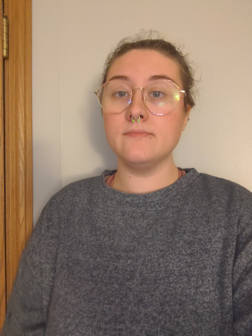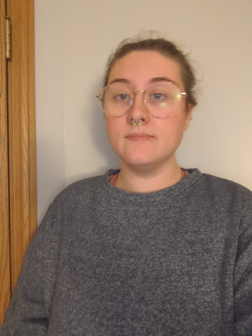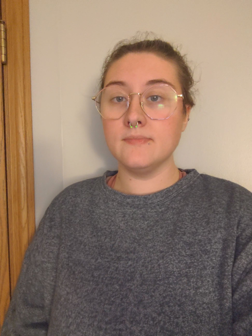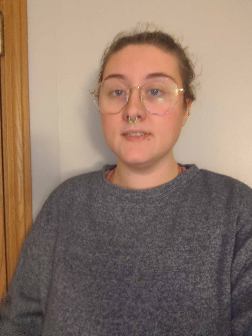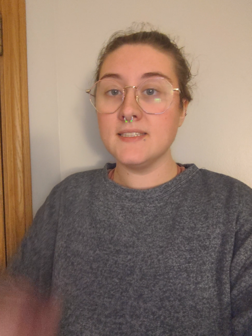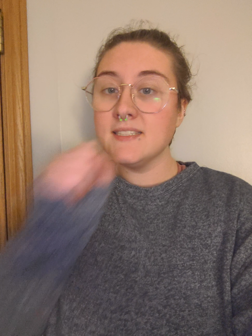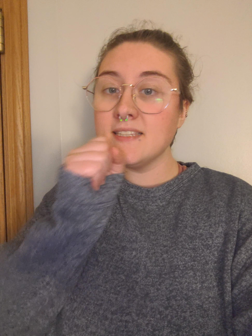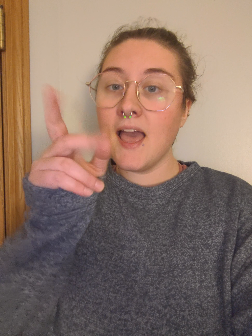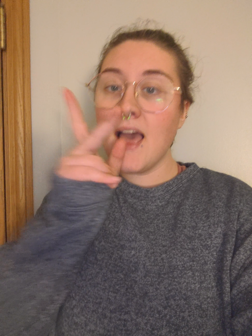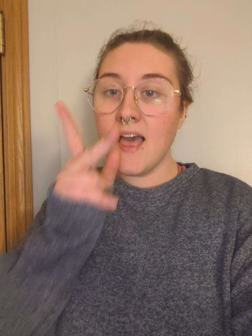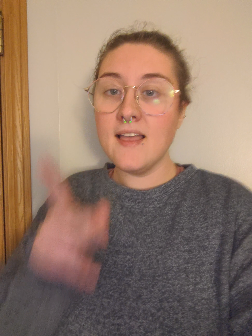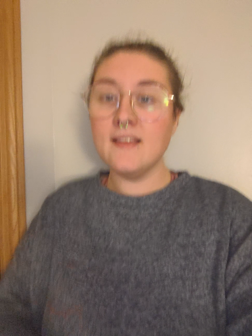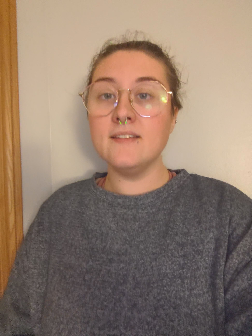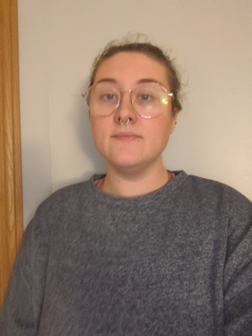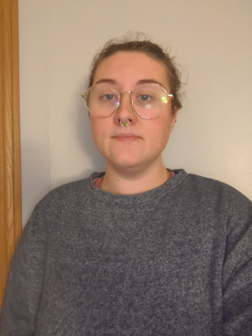snack